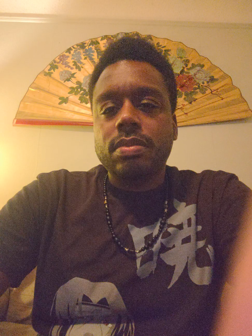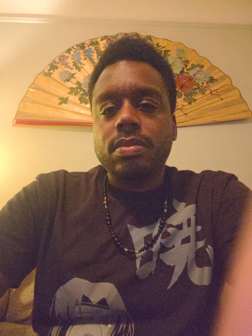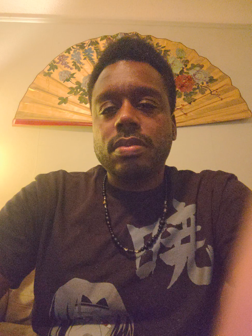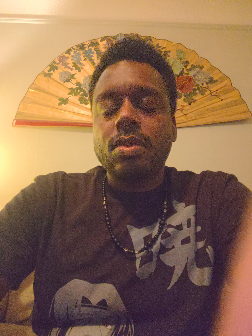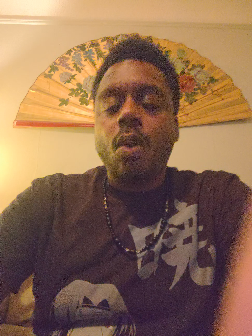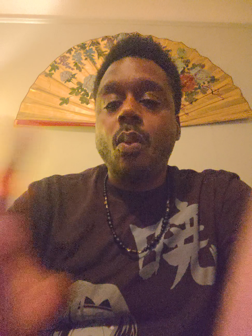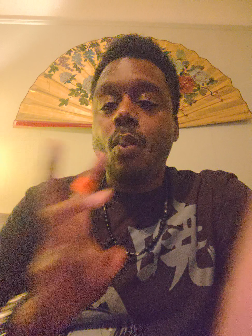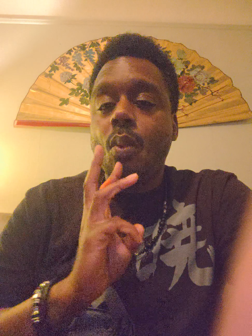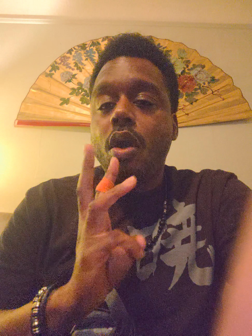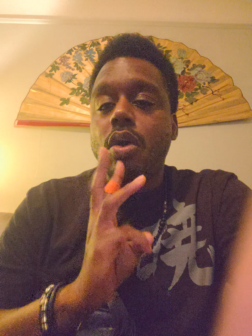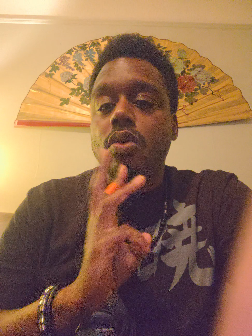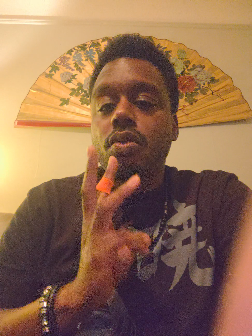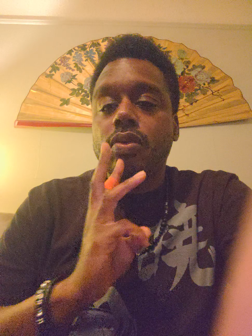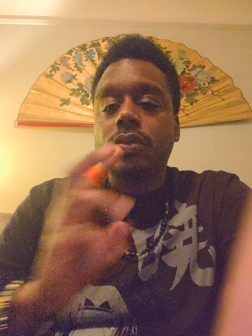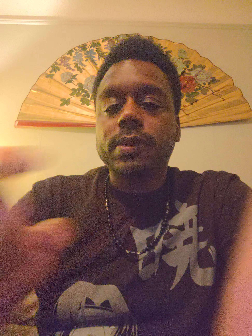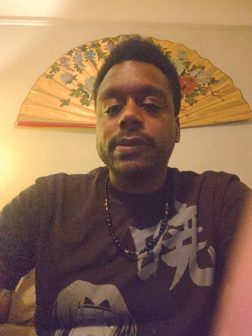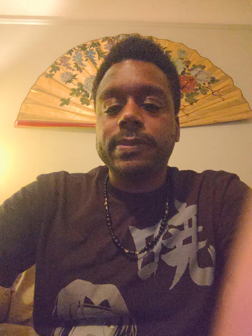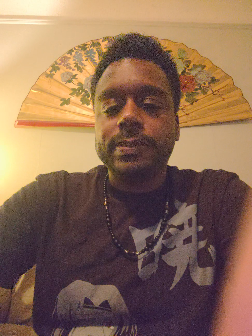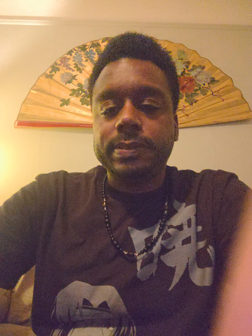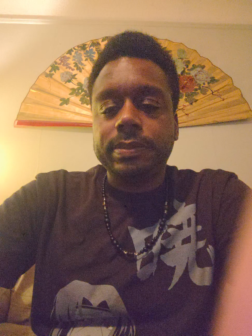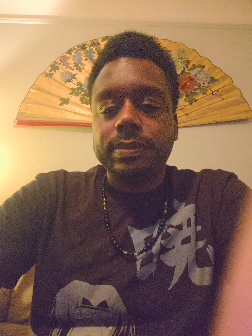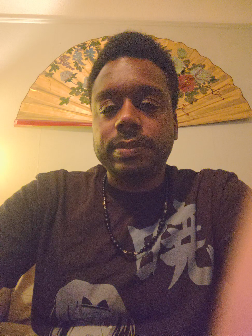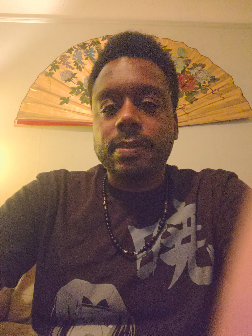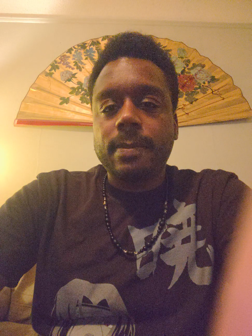water